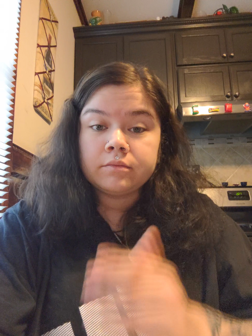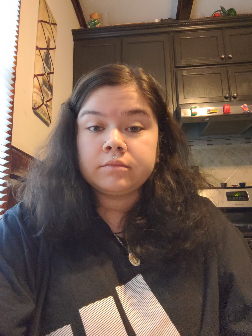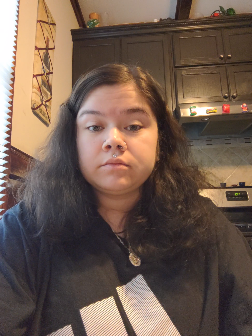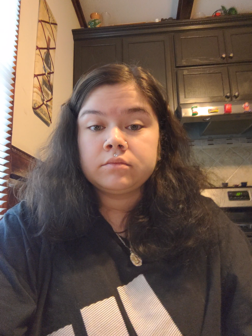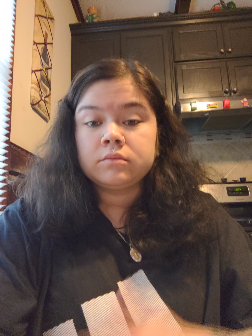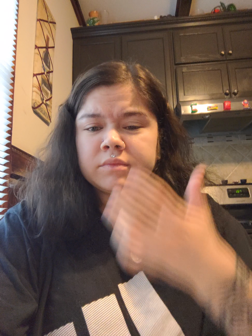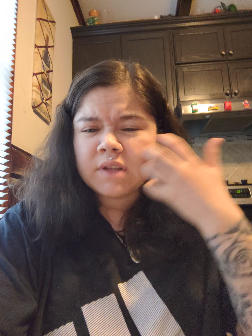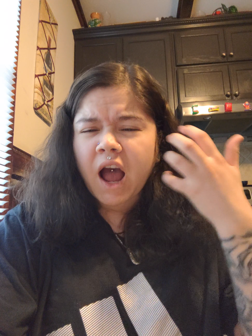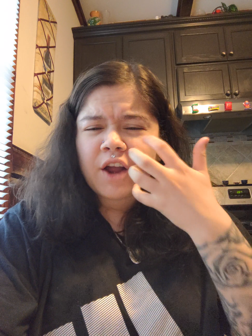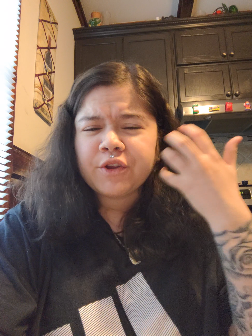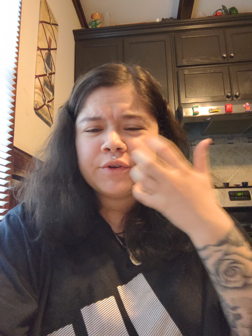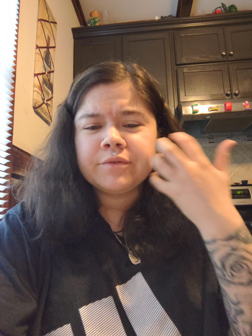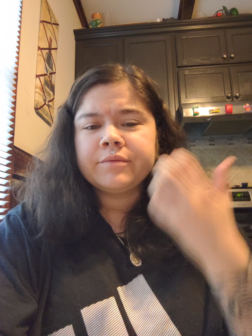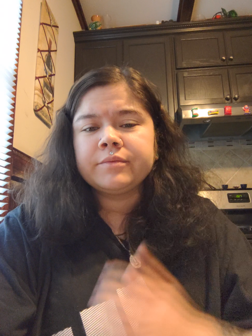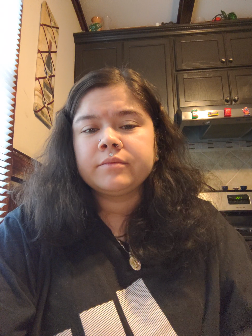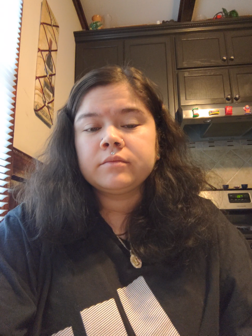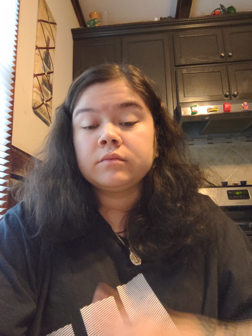tiger